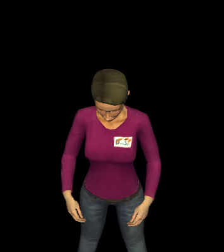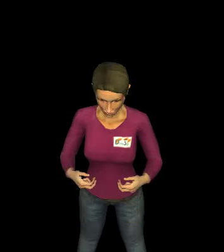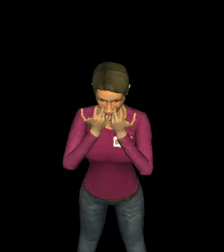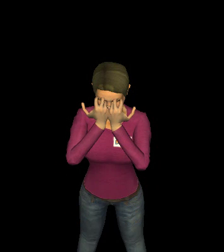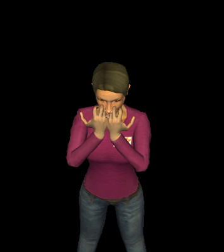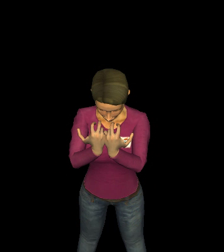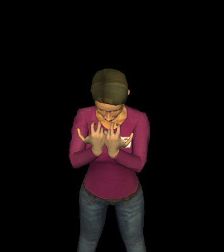معجب